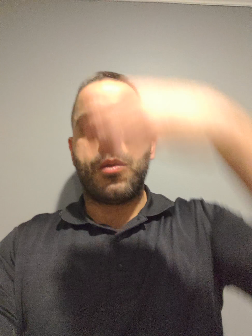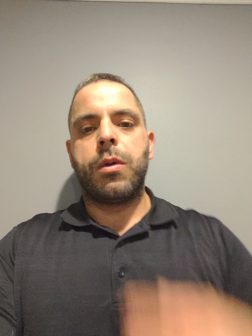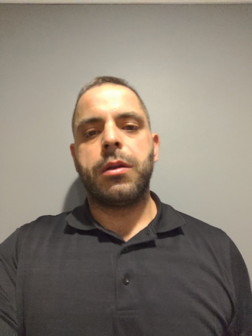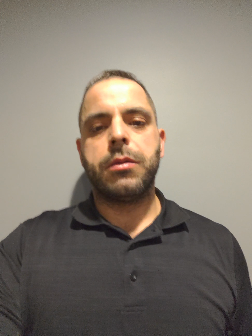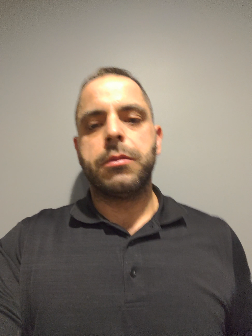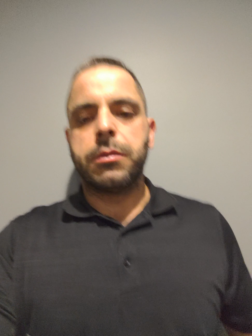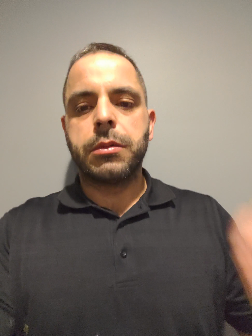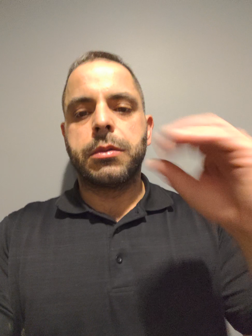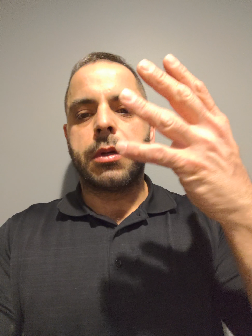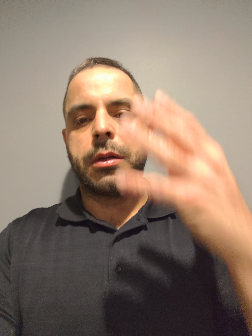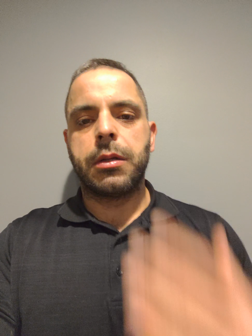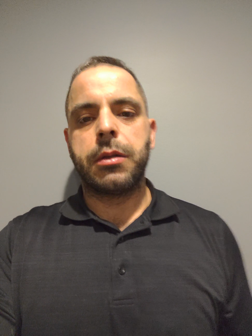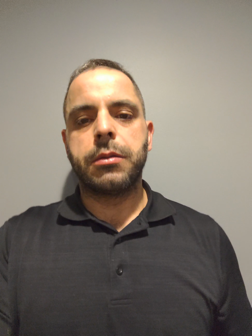sun